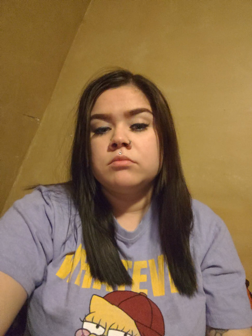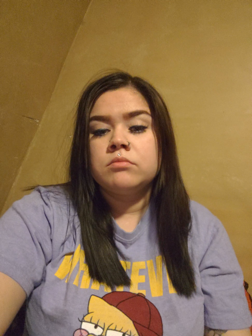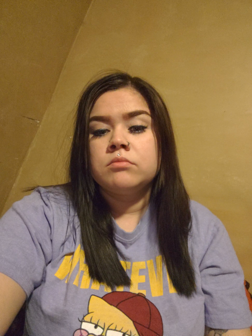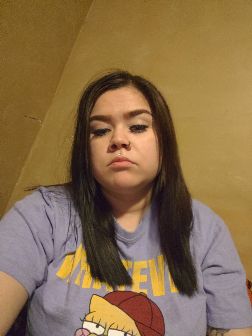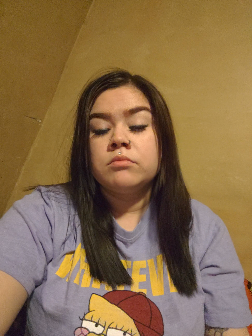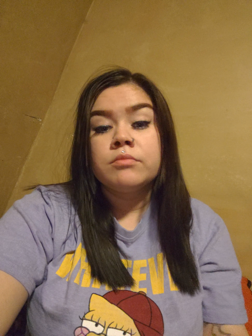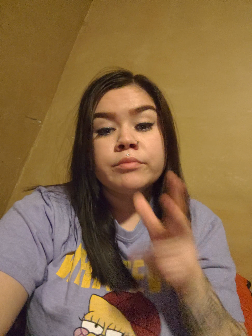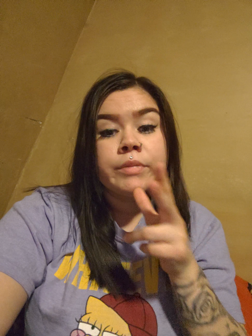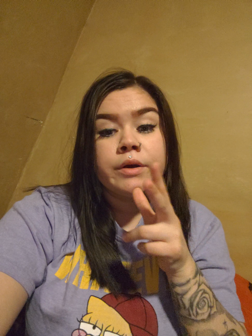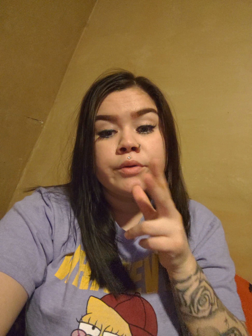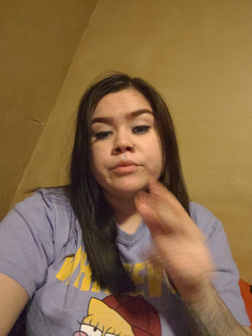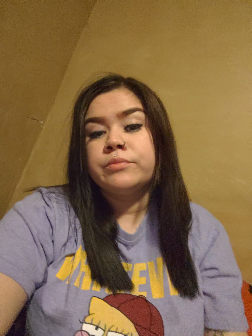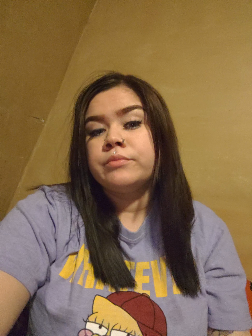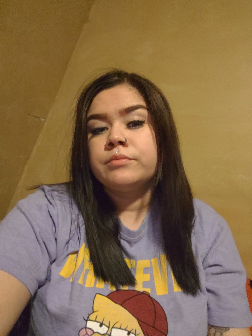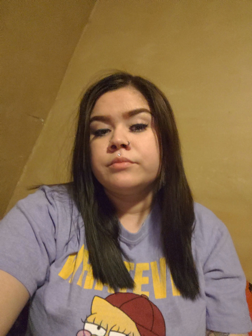hen